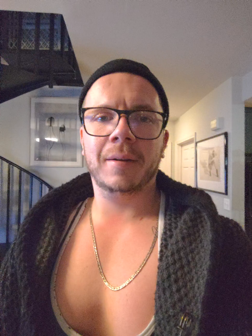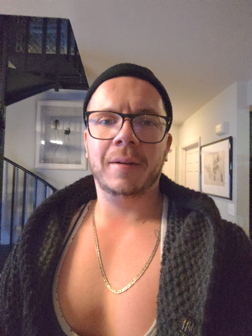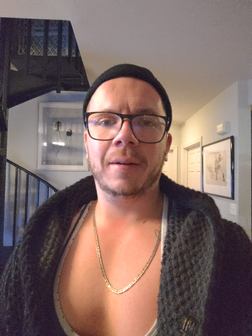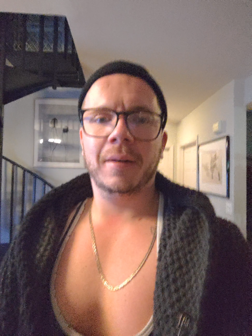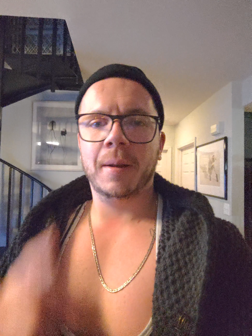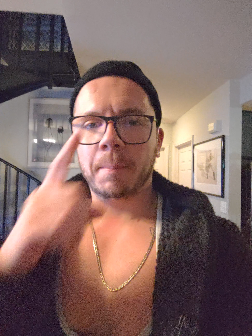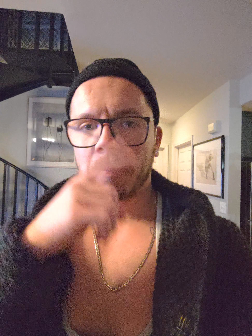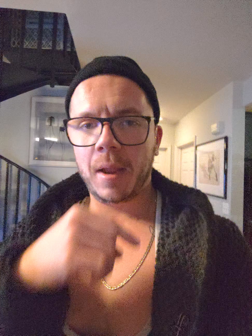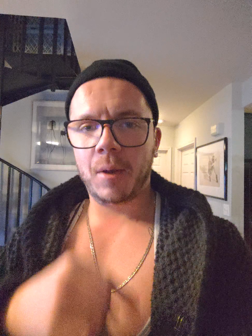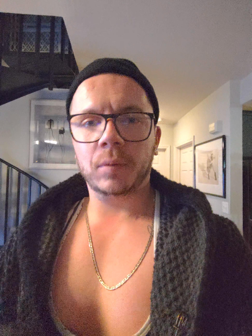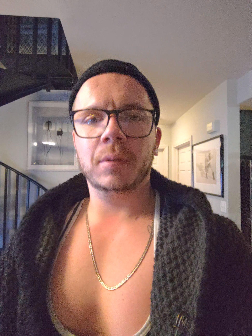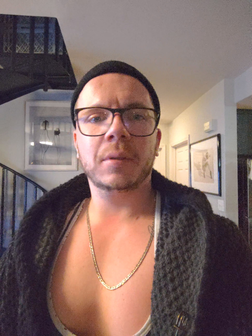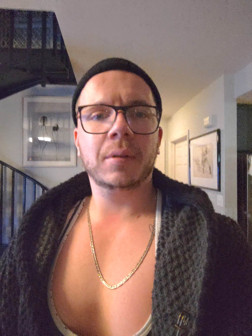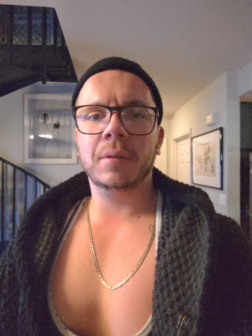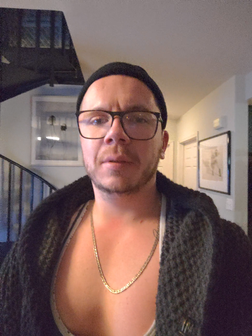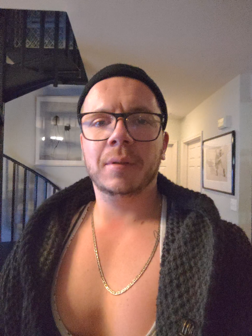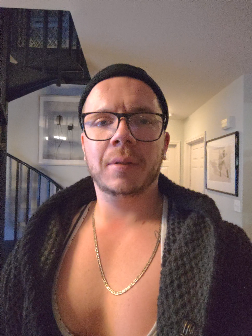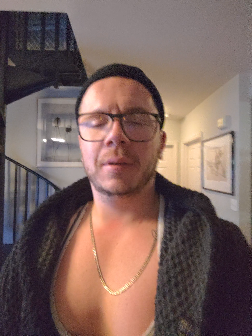mouse